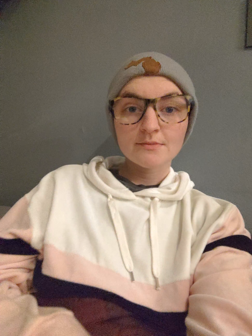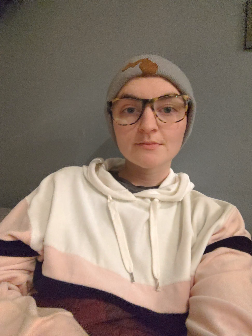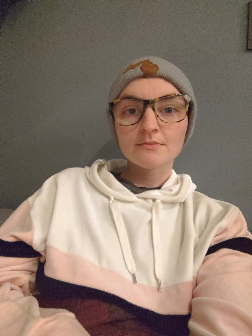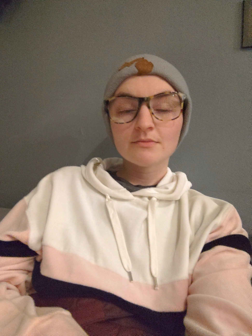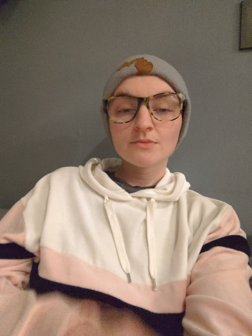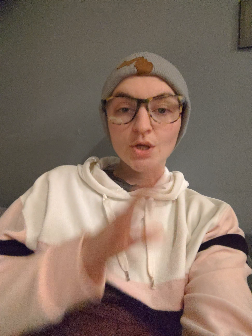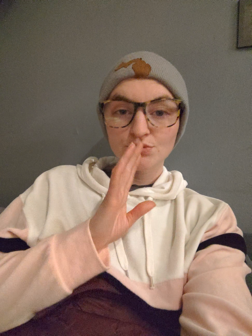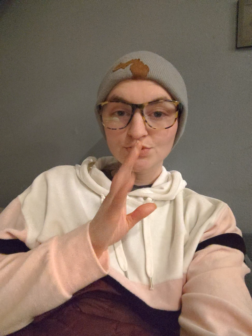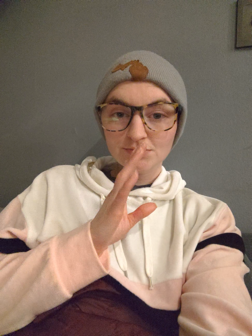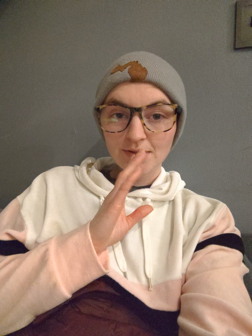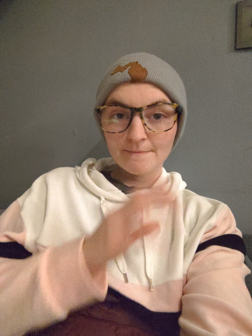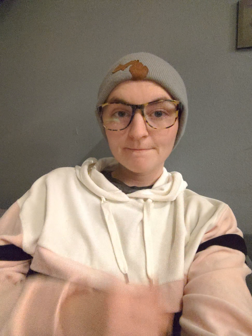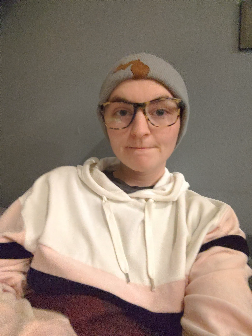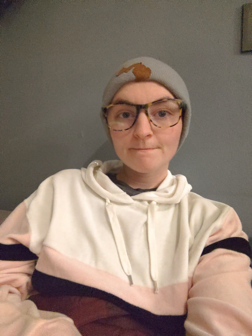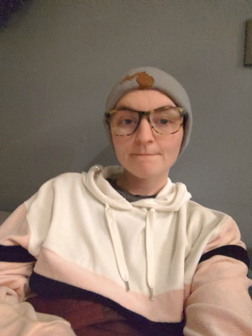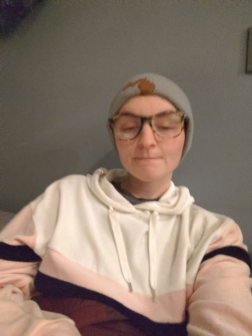talk